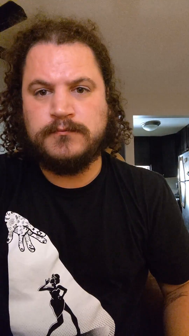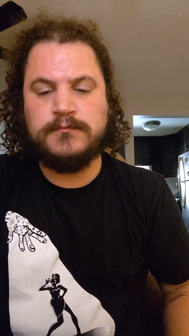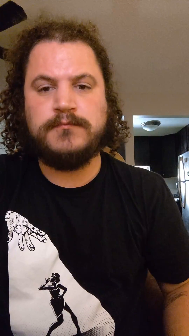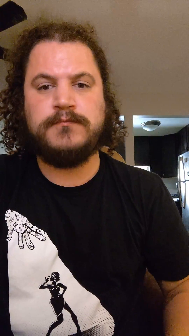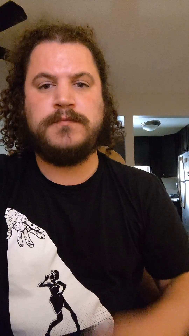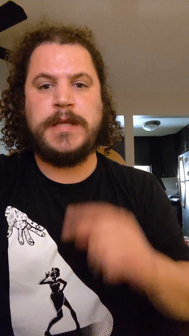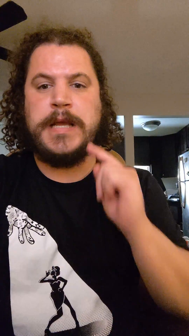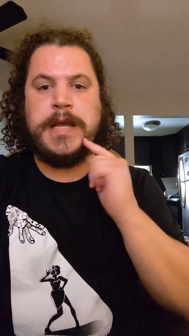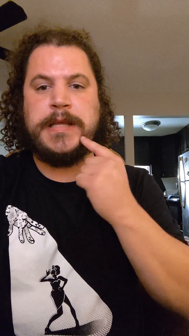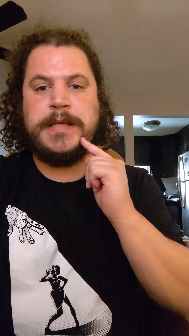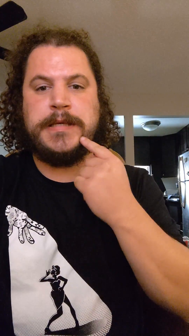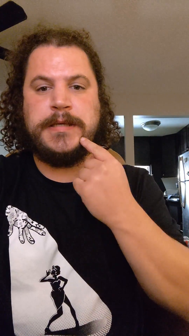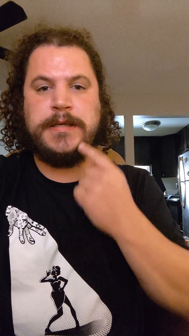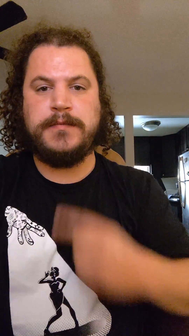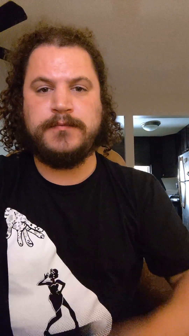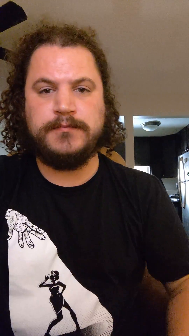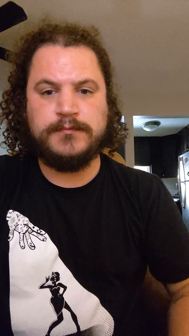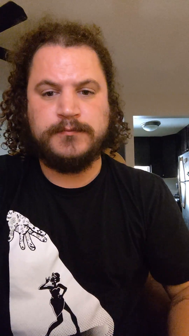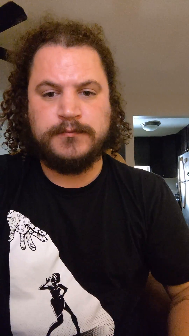candy